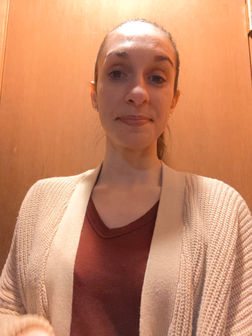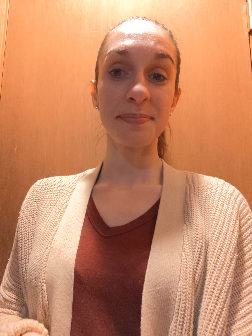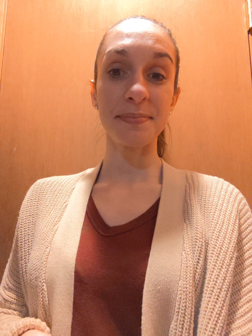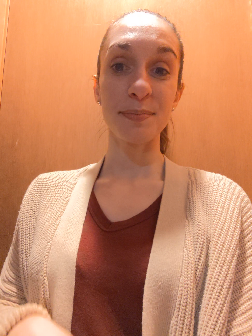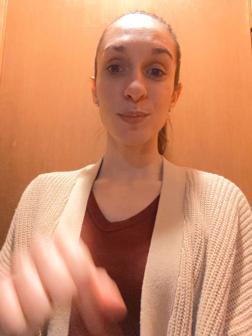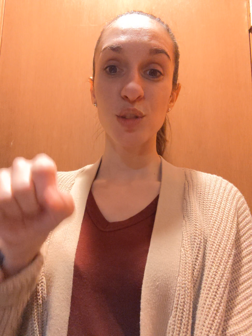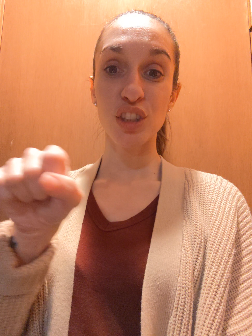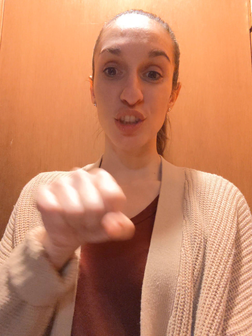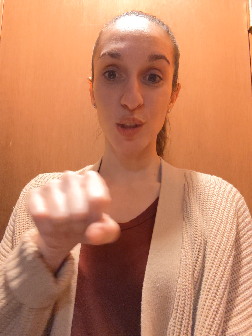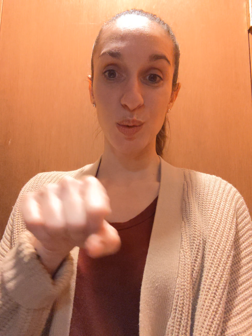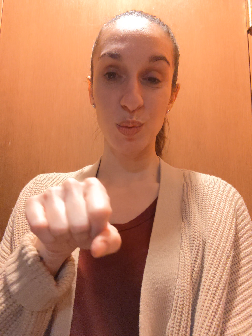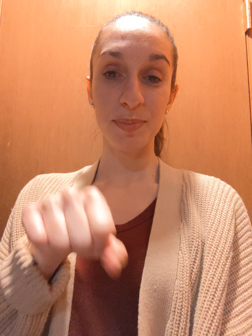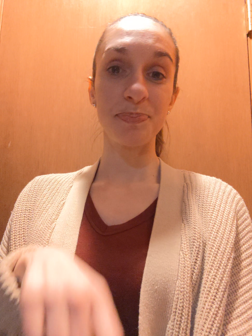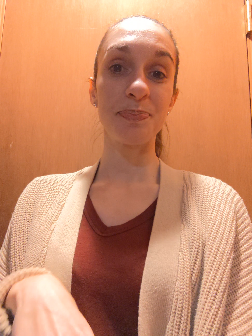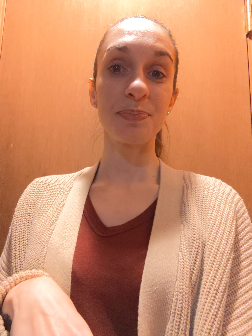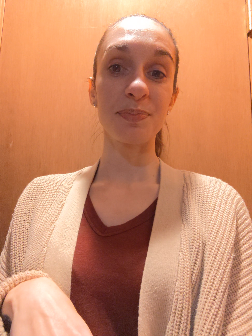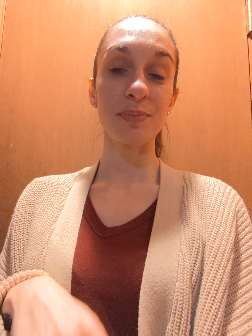shoe